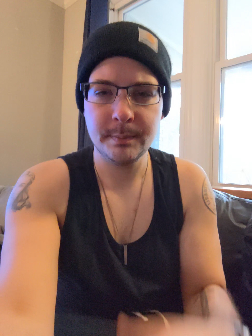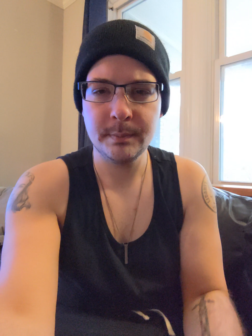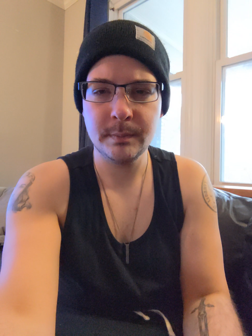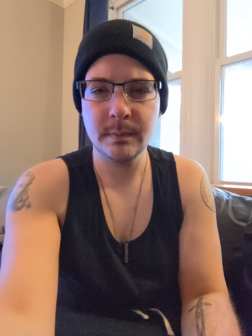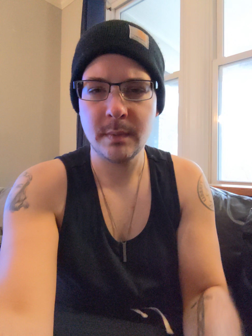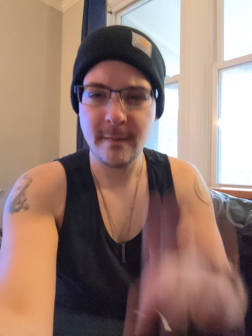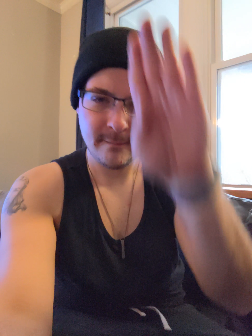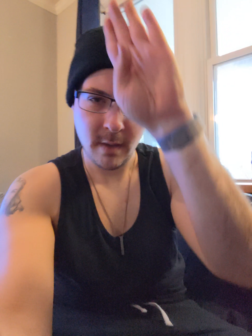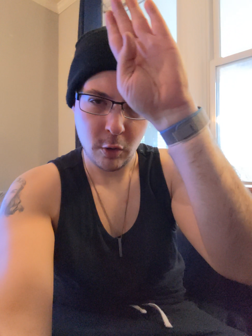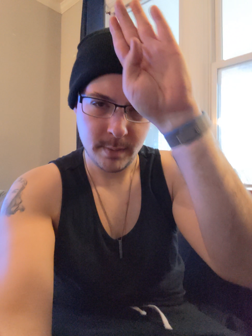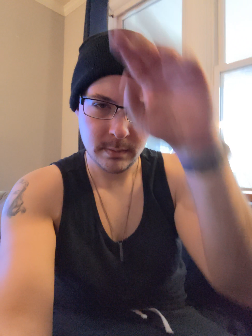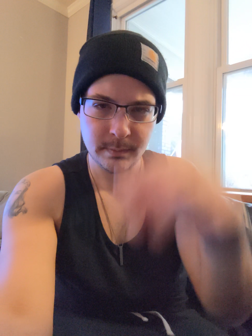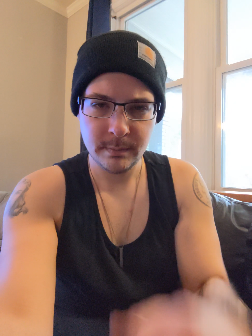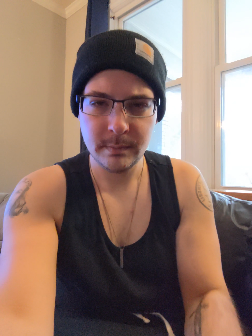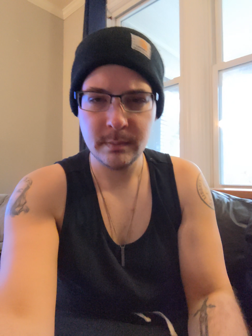fireman